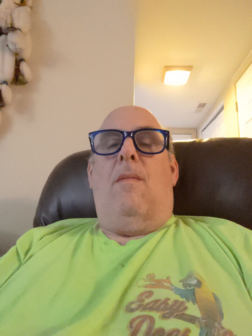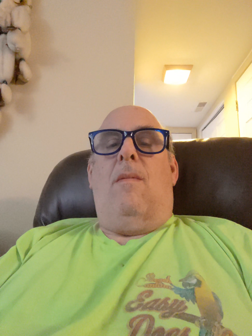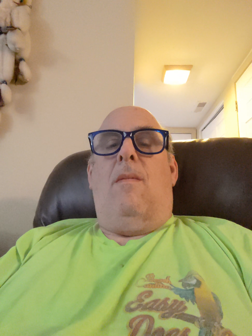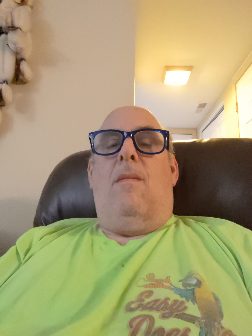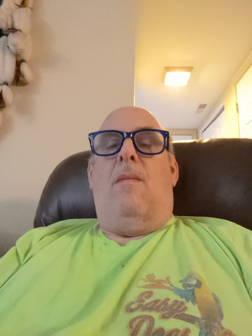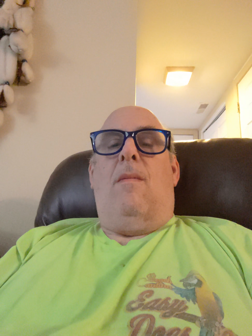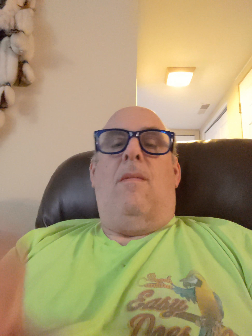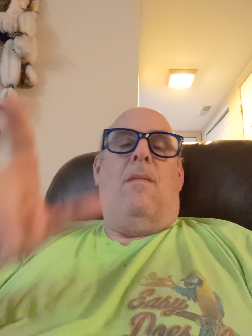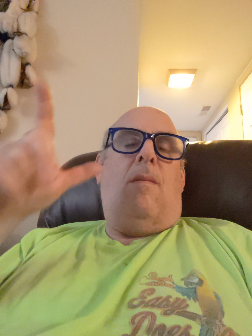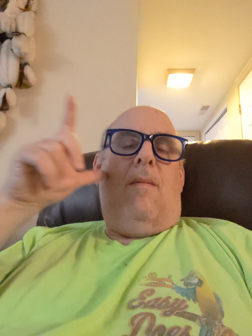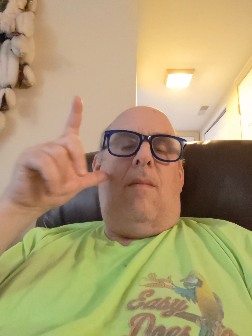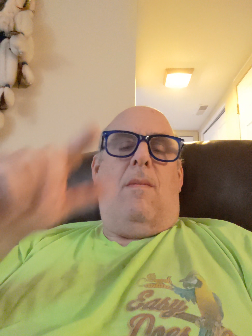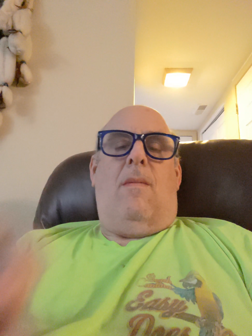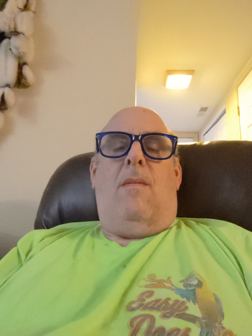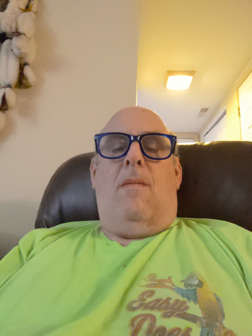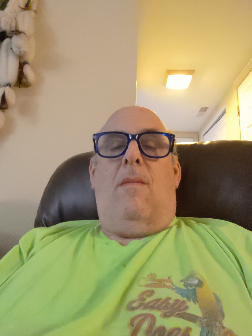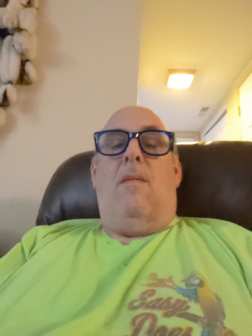listen